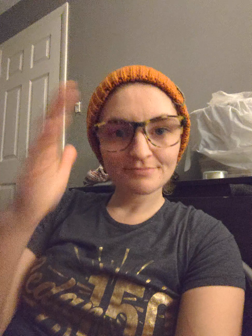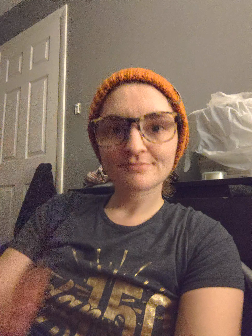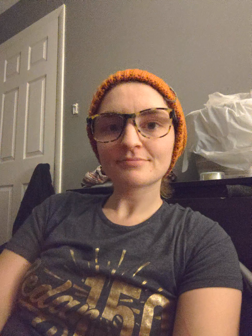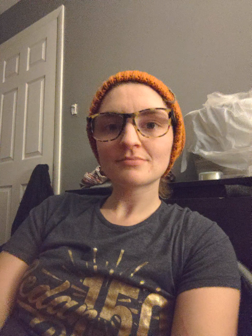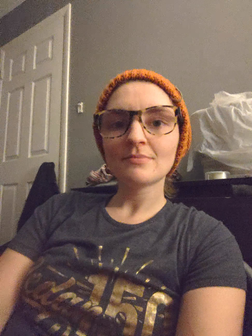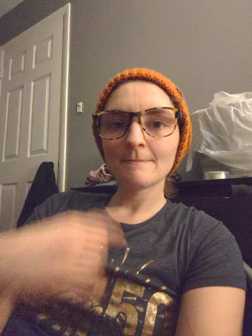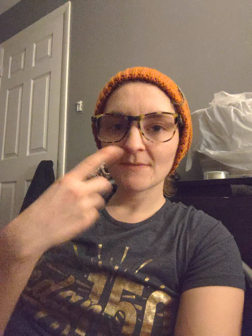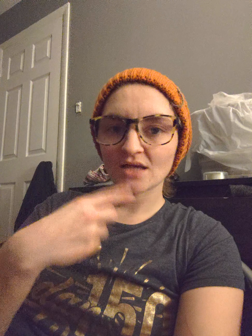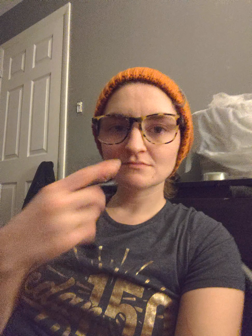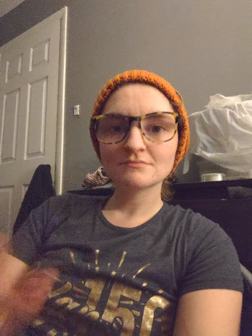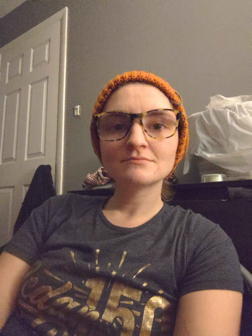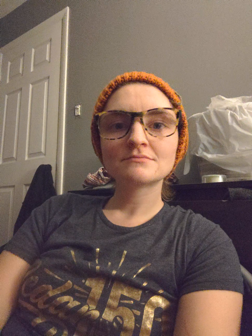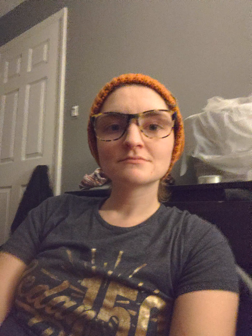mouth